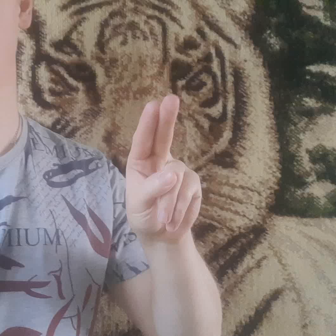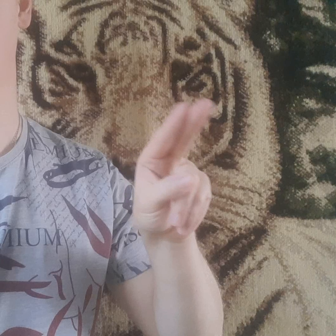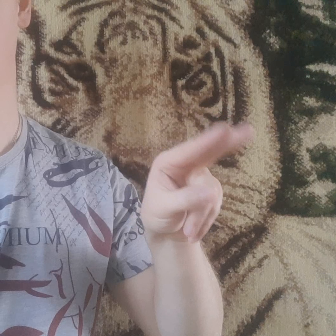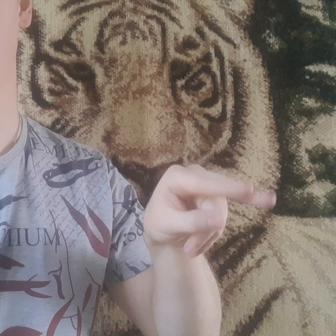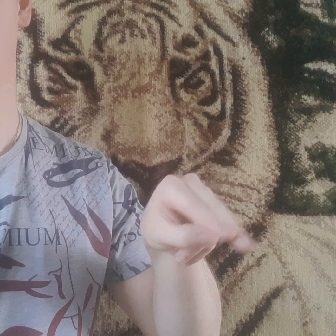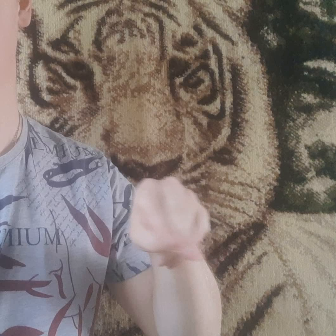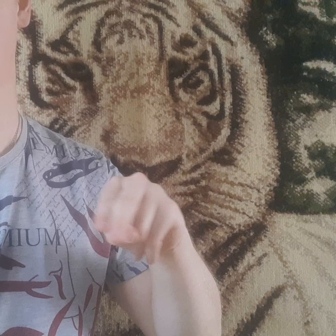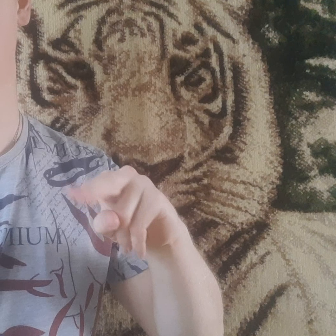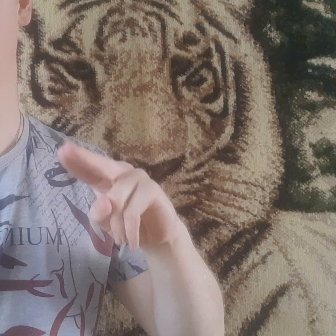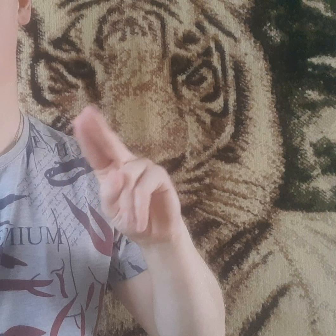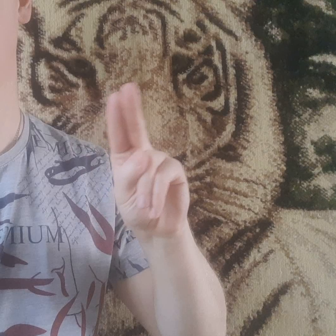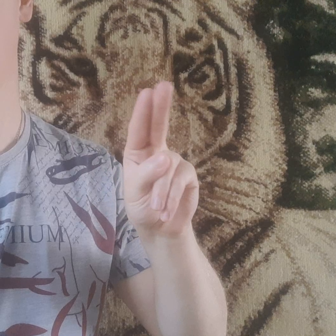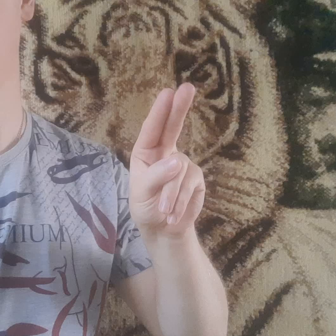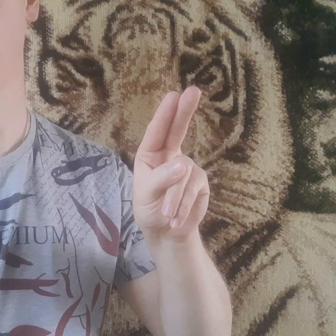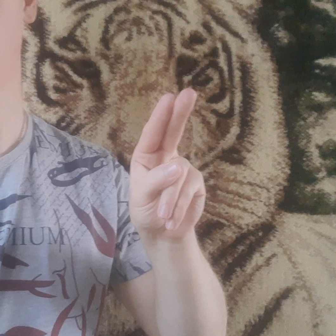Д